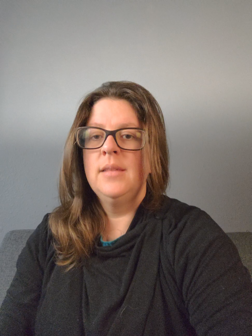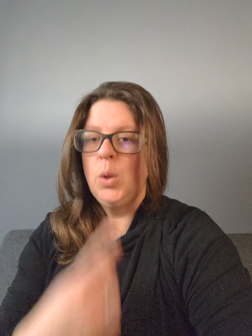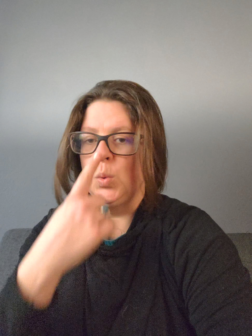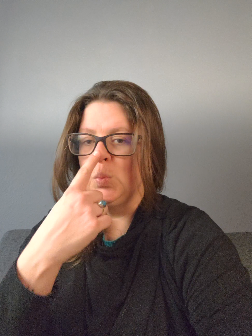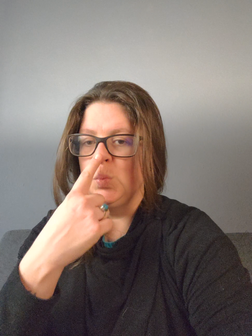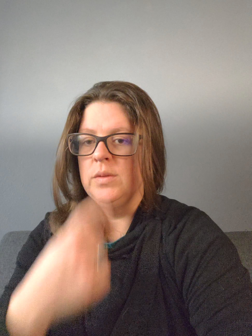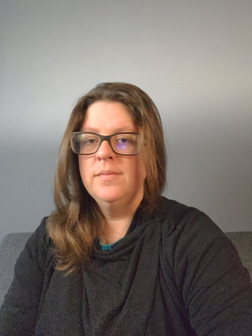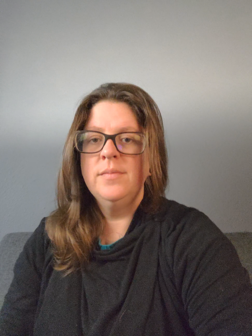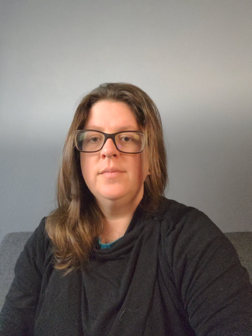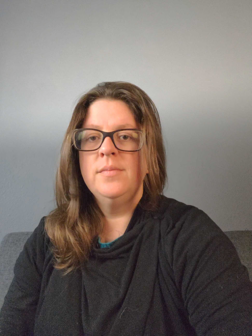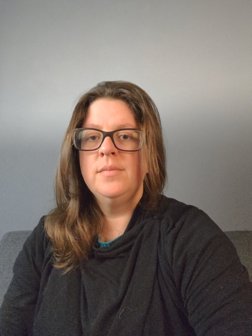nose